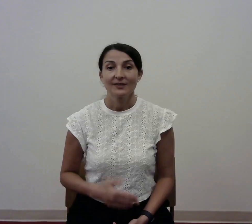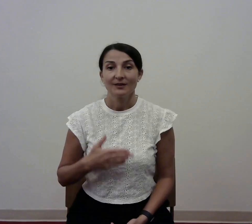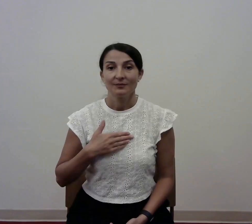biz